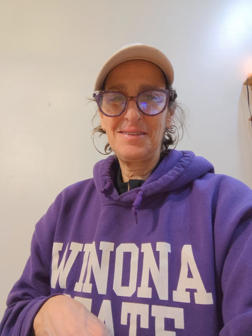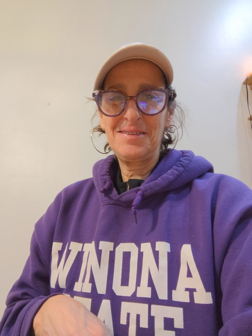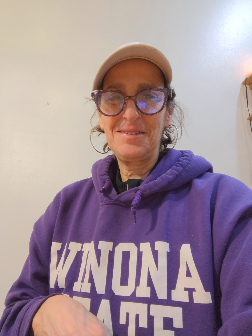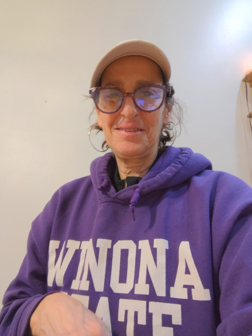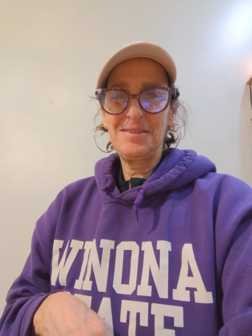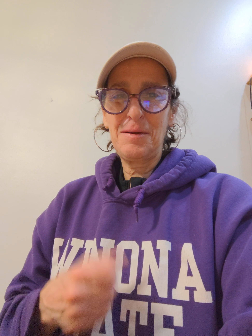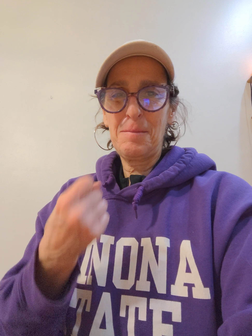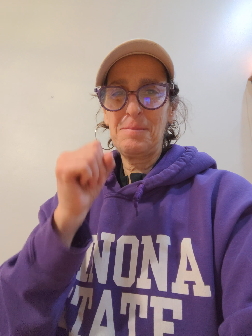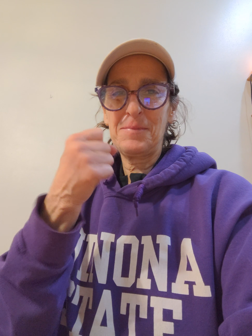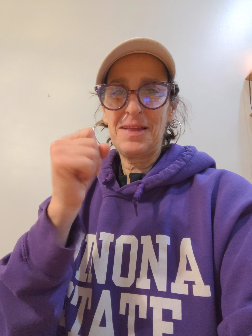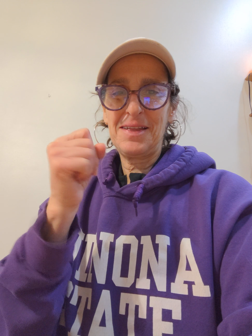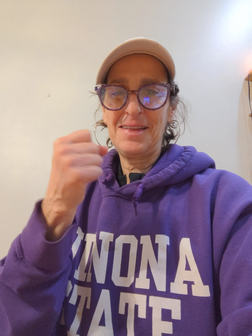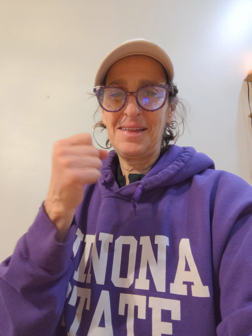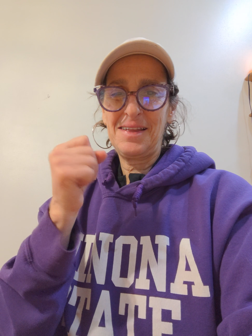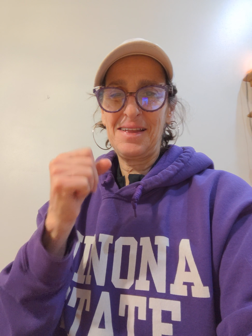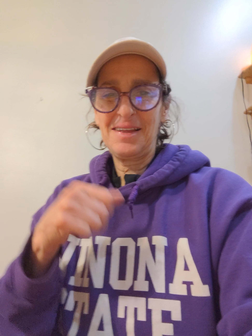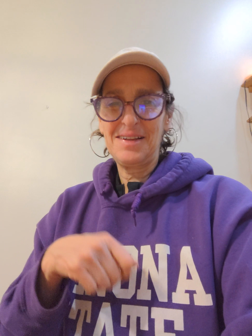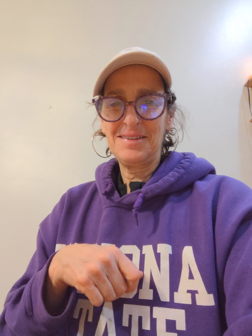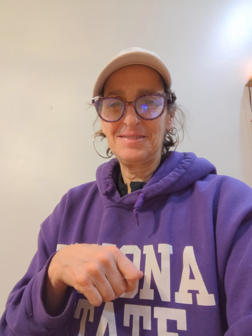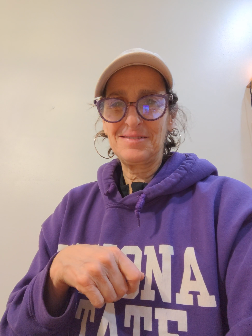make